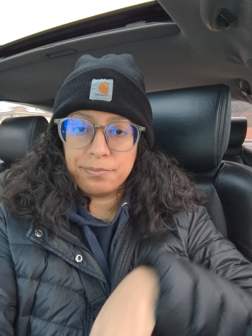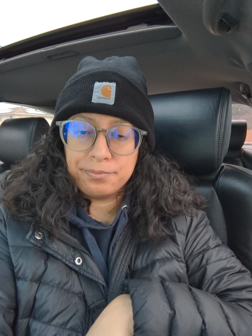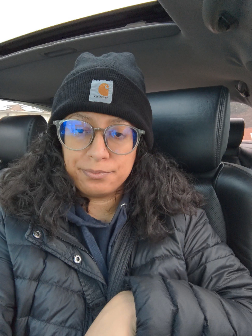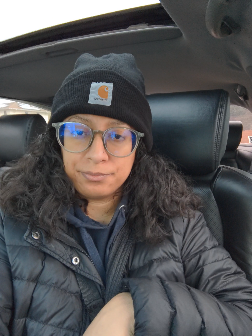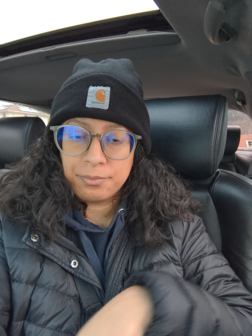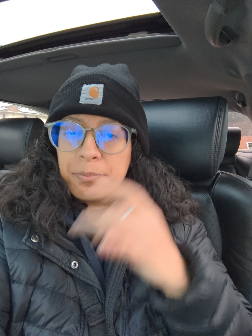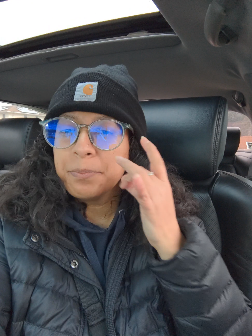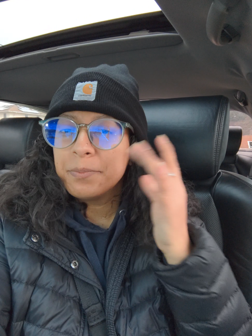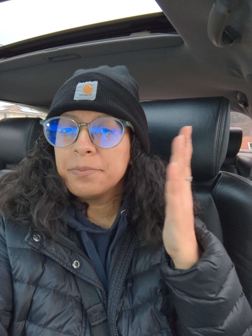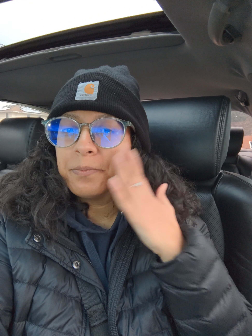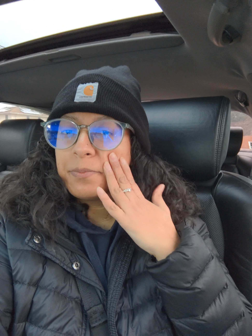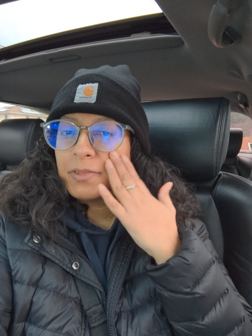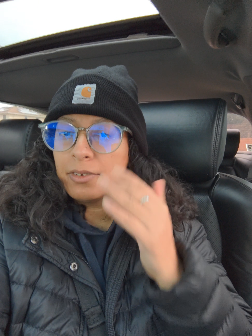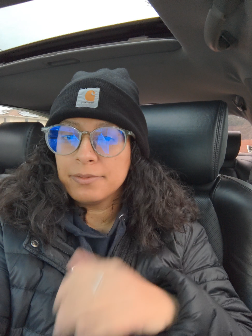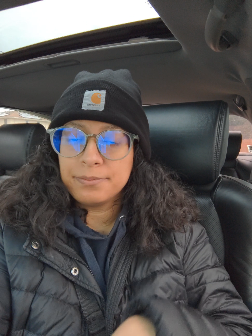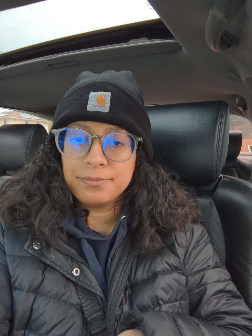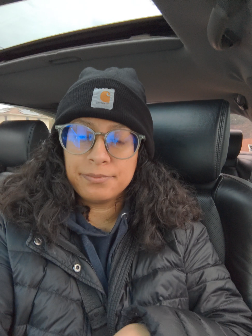bee